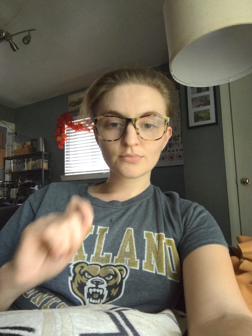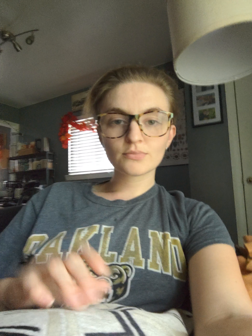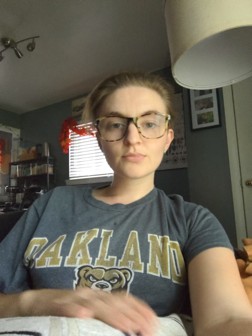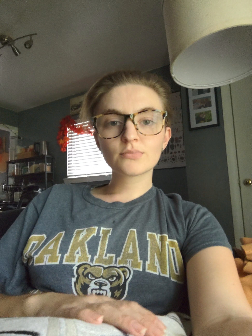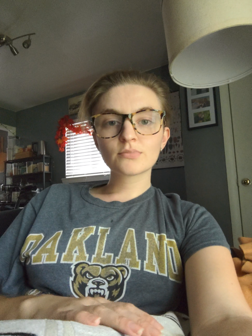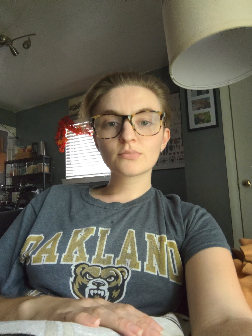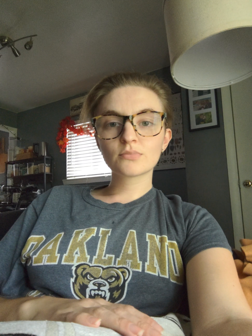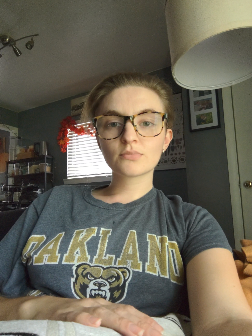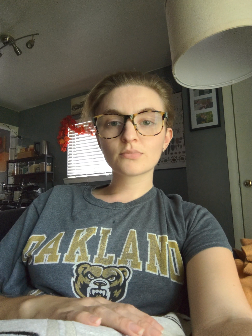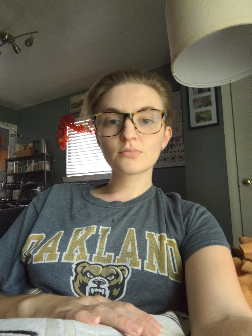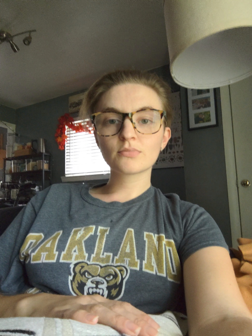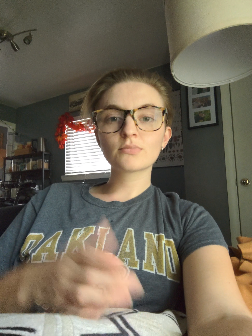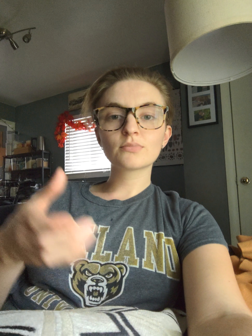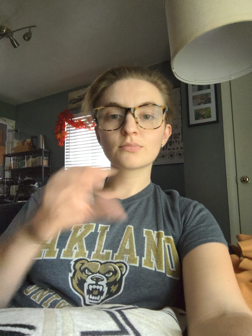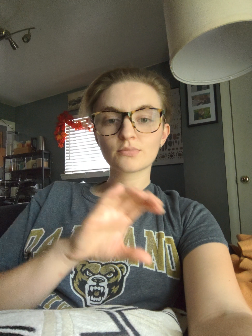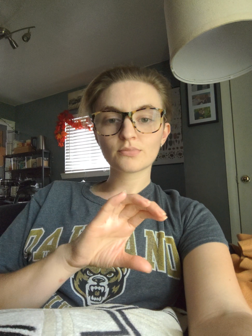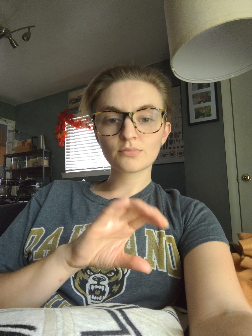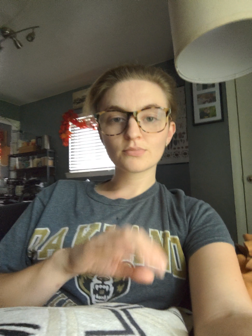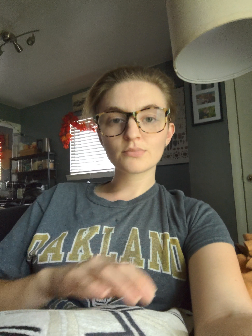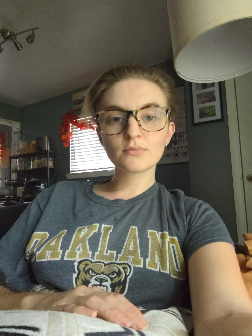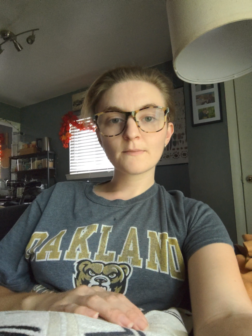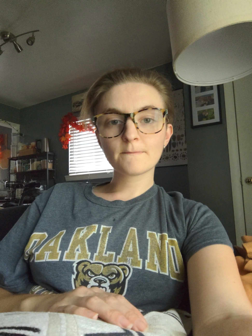dump